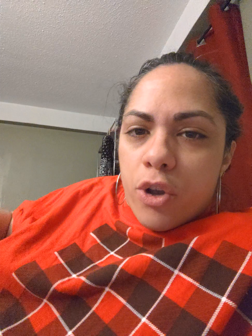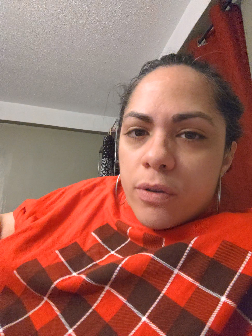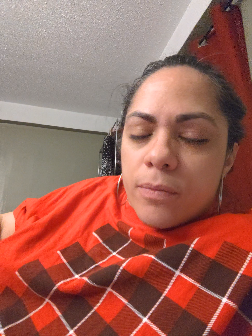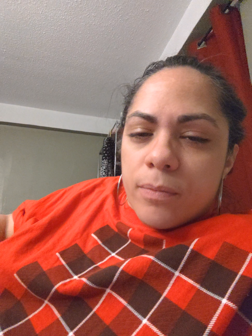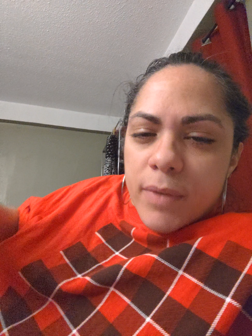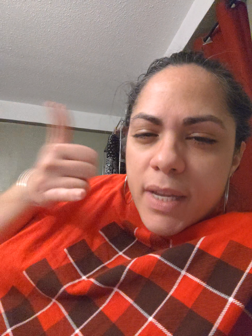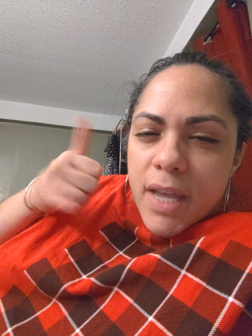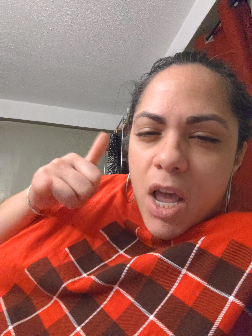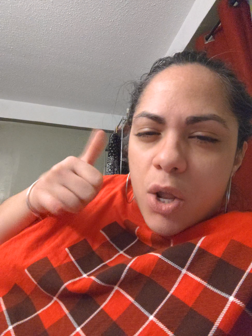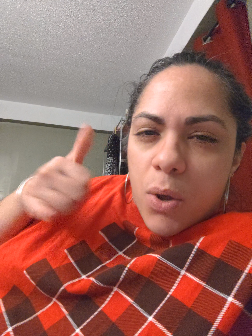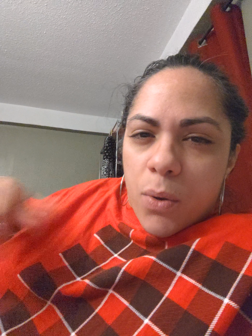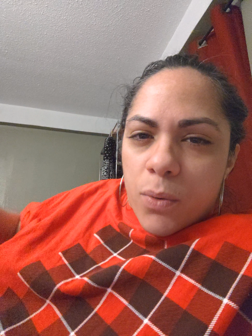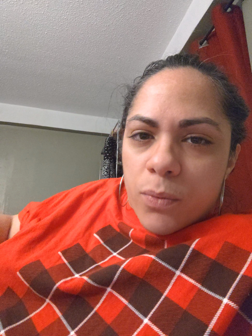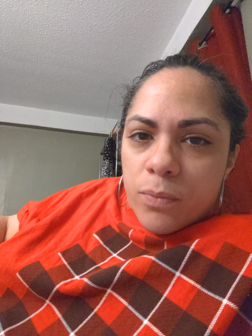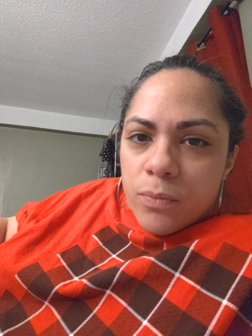yellow